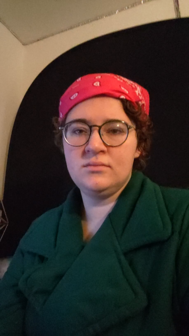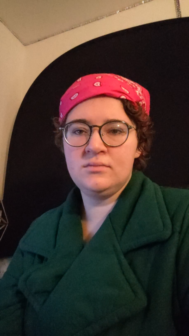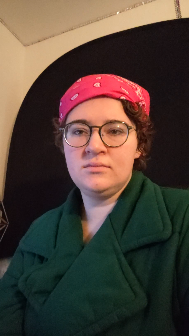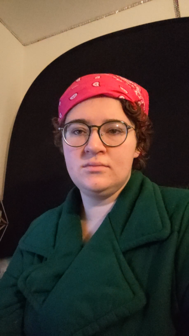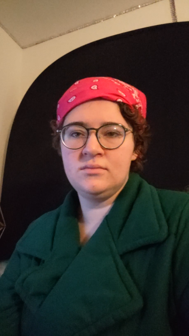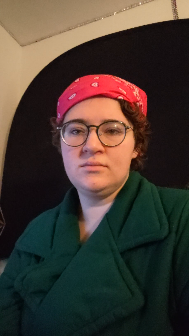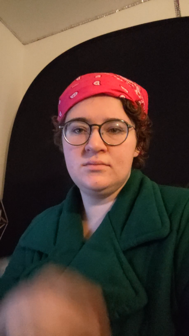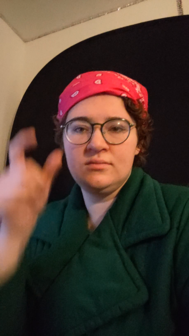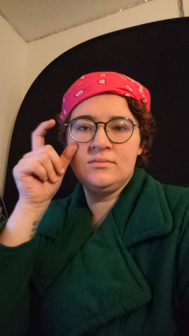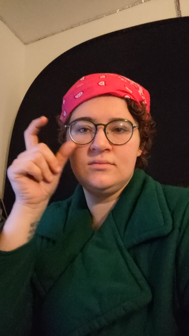glasses